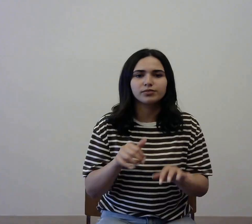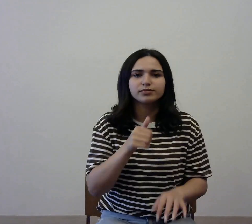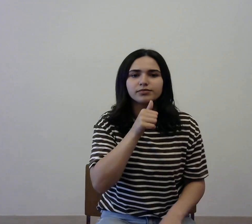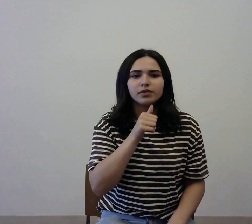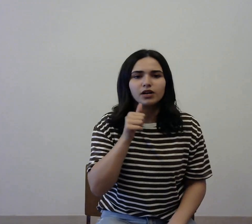parol